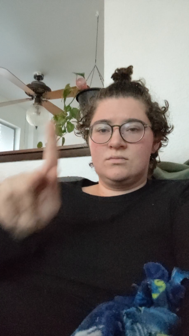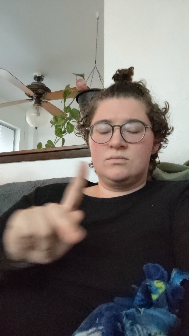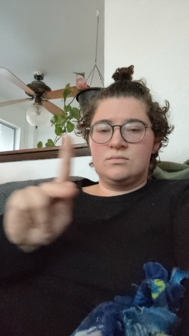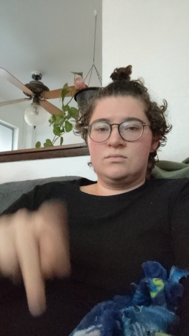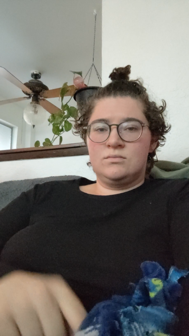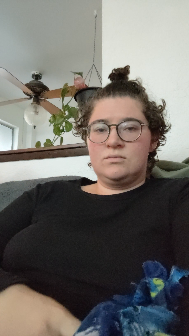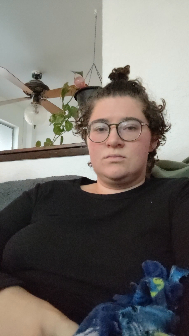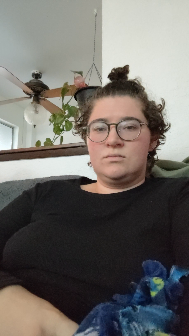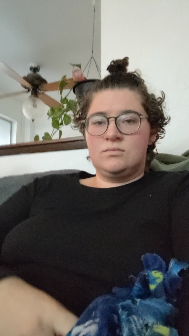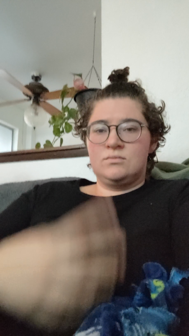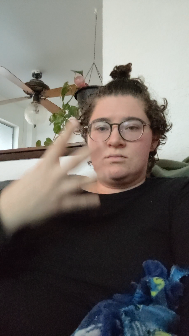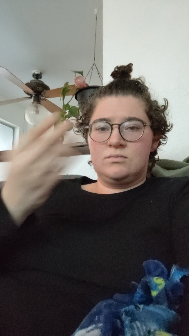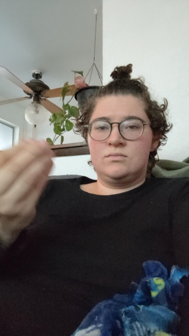got to